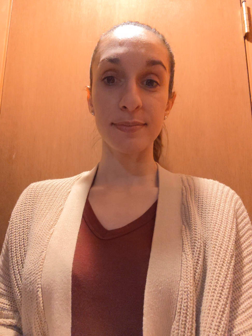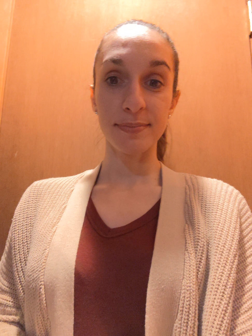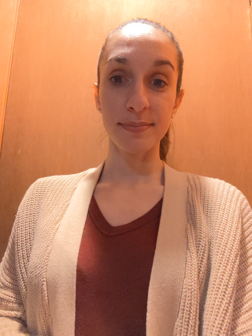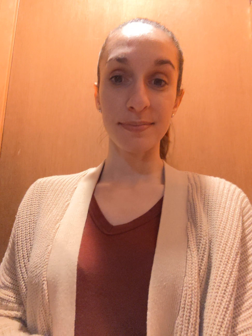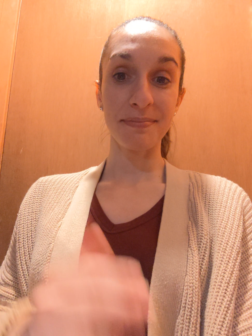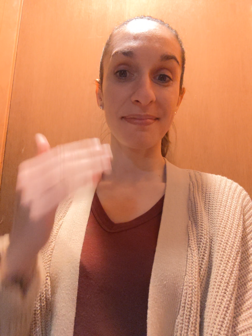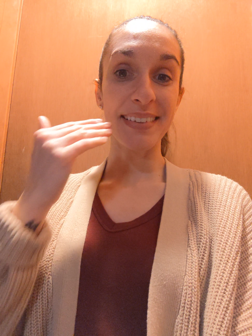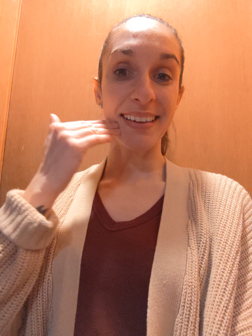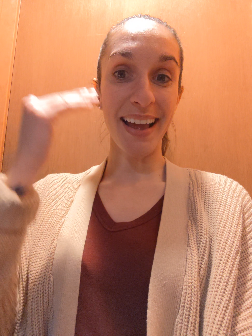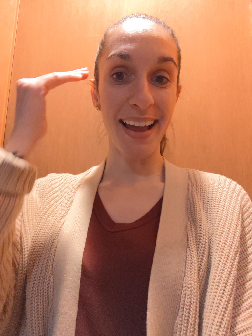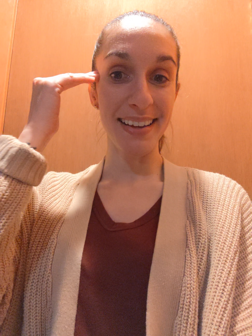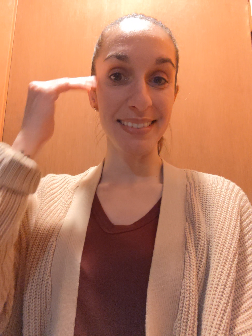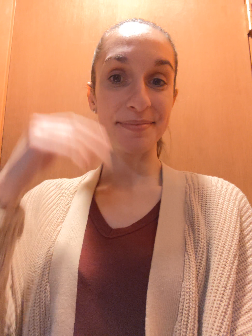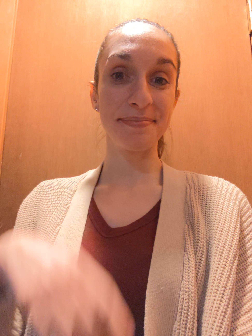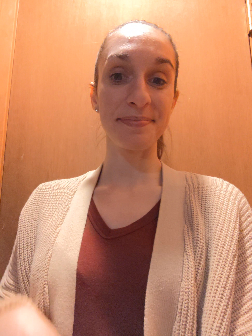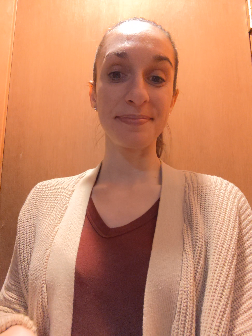head